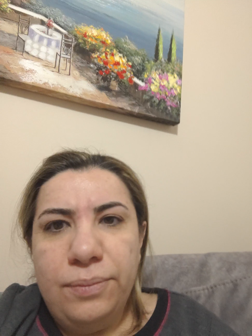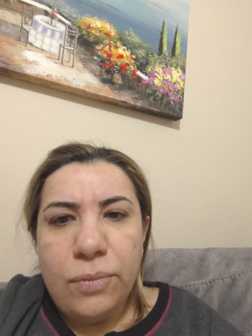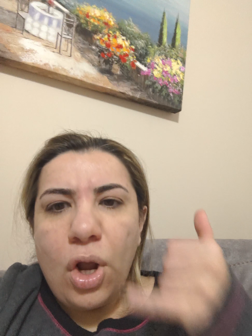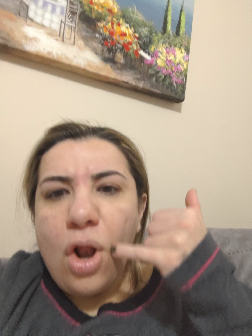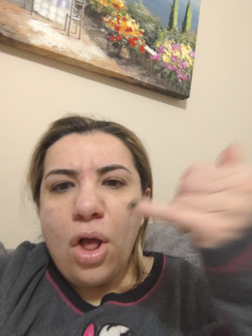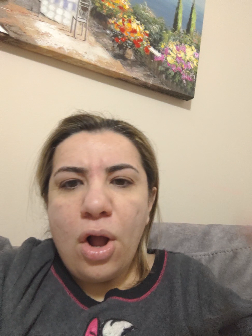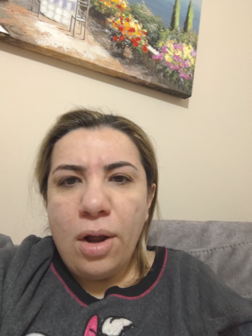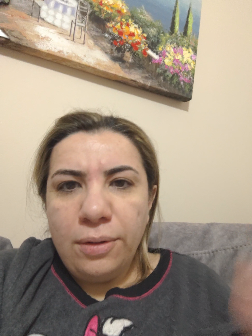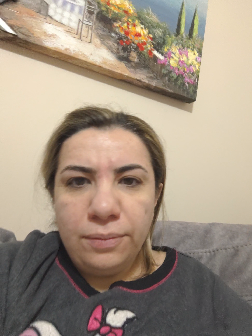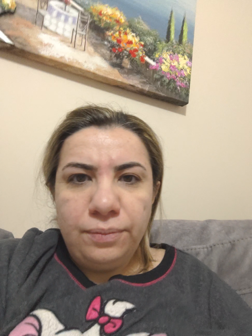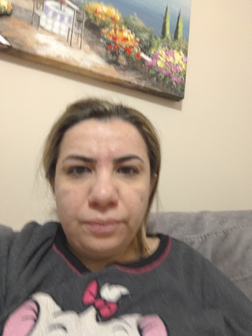call on the phone